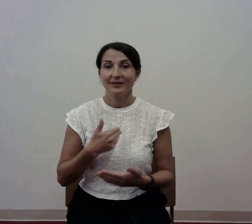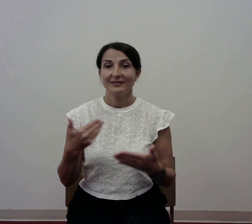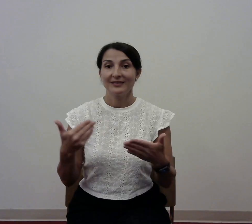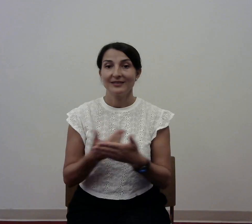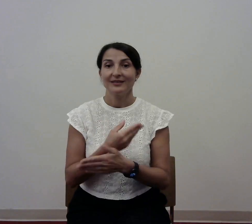yeni